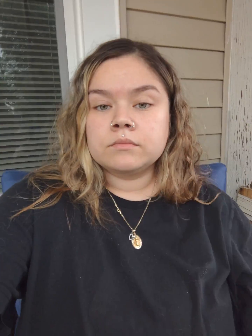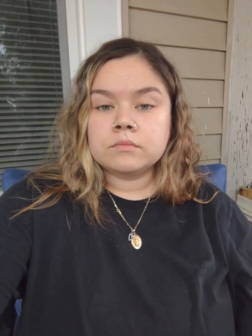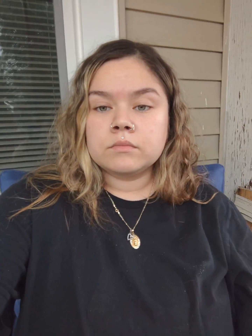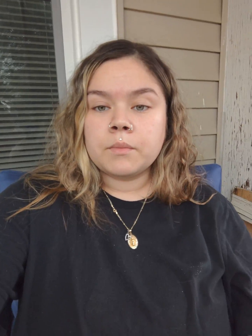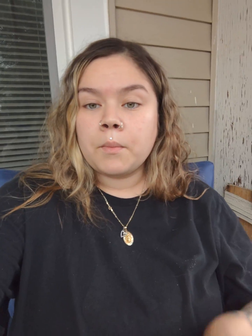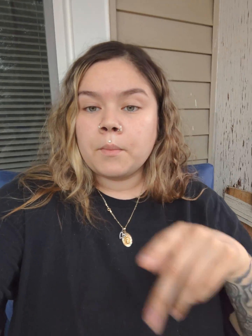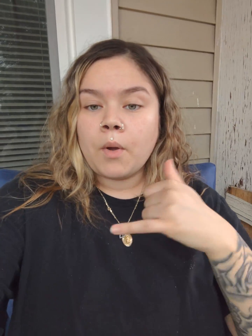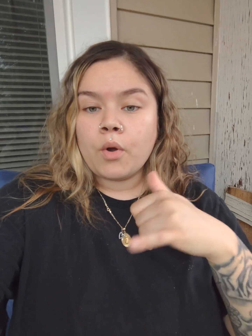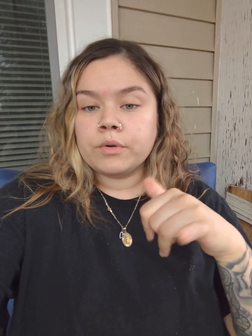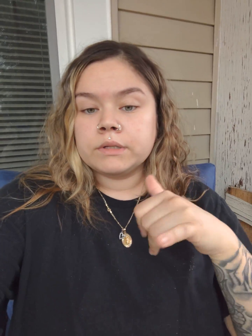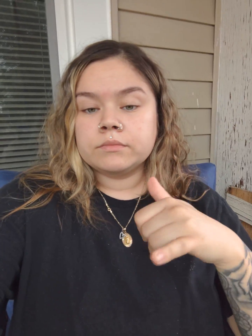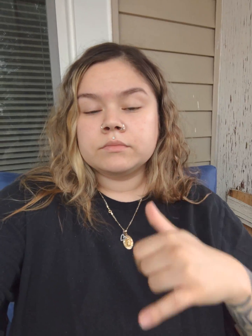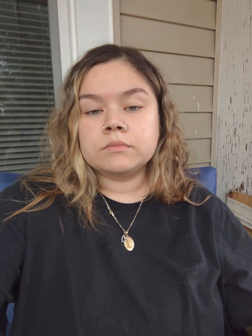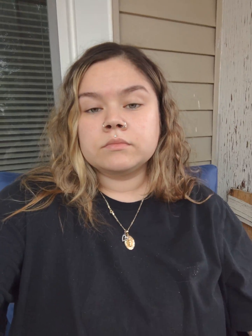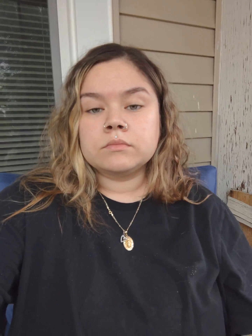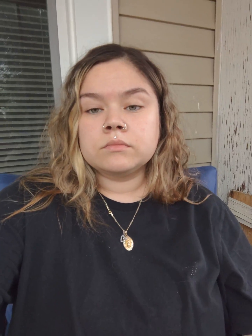party